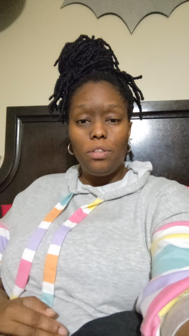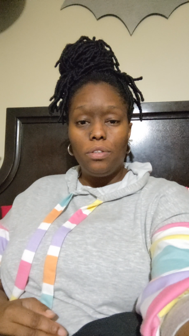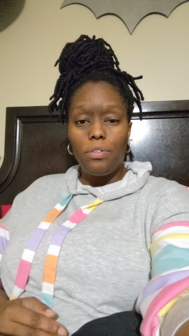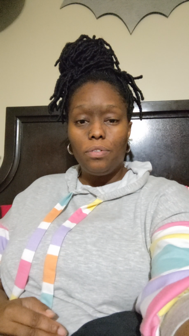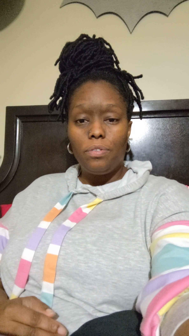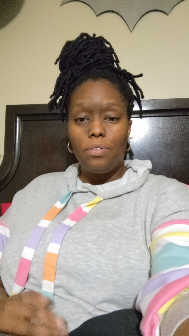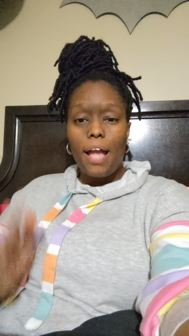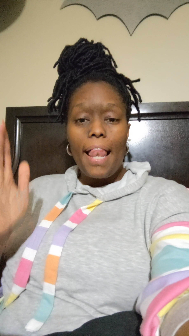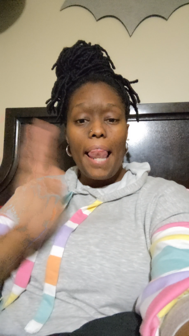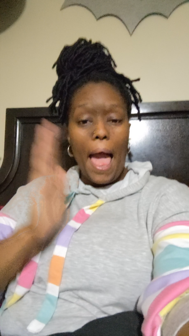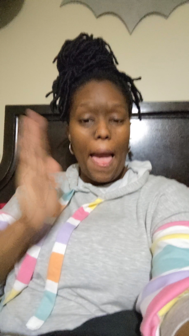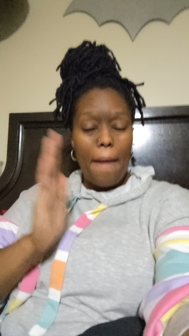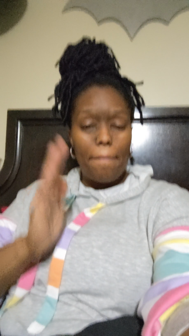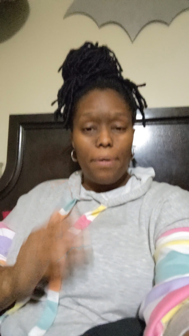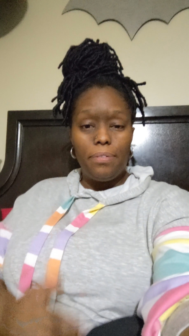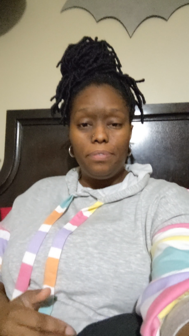clap